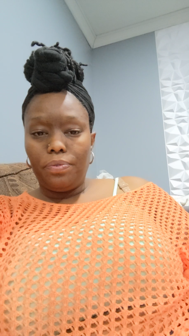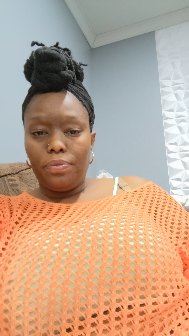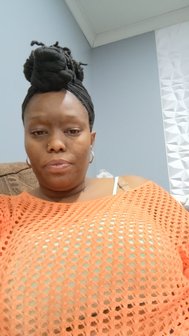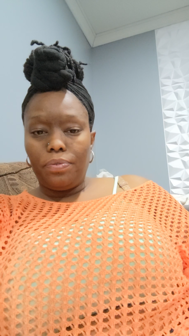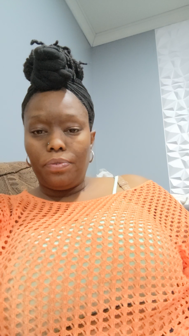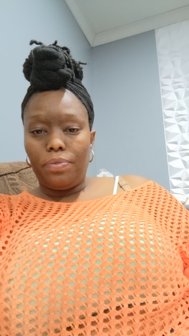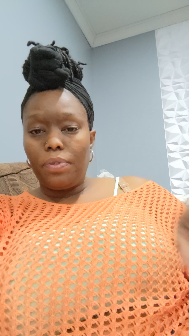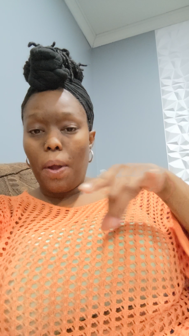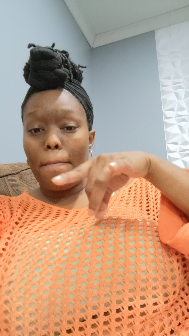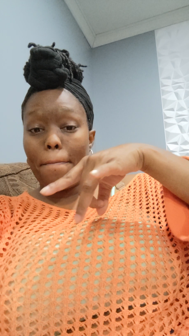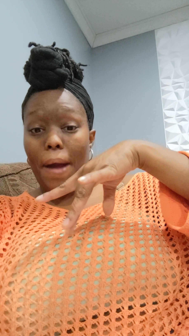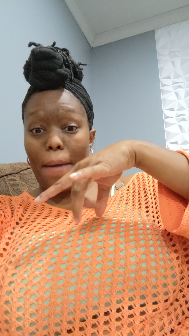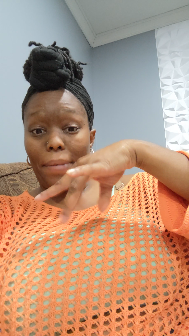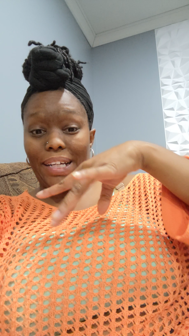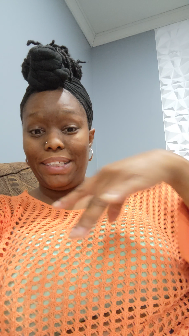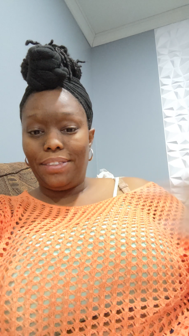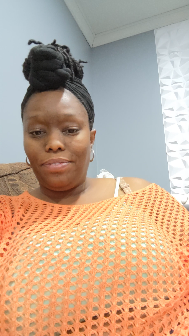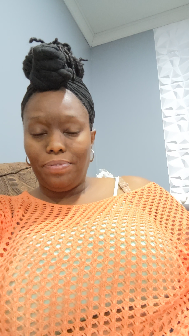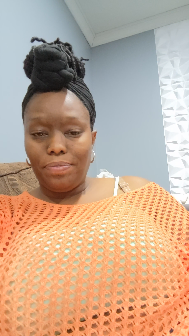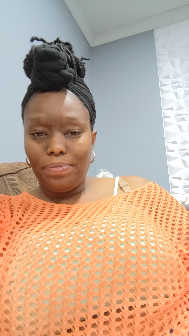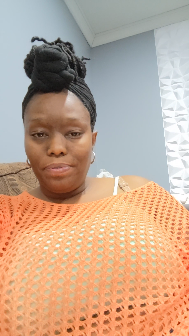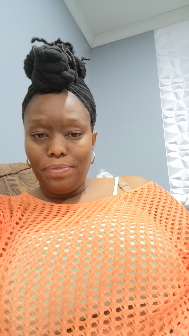pumpkin